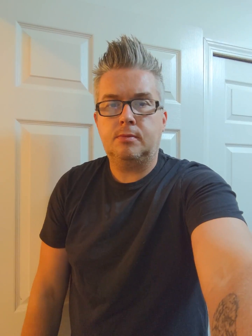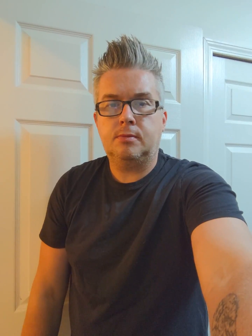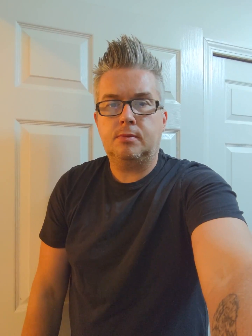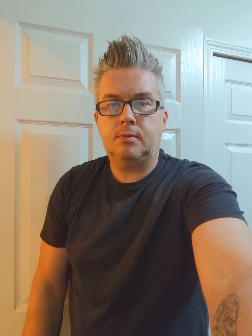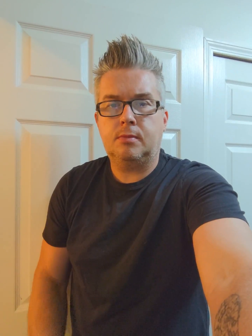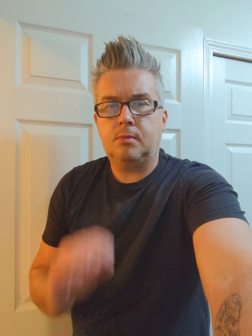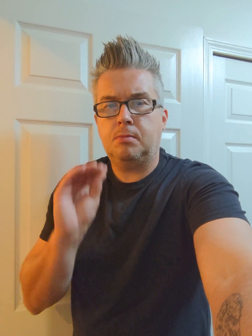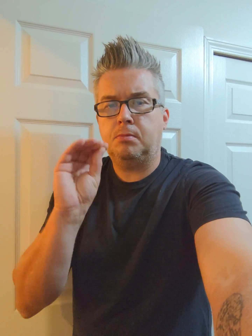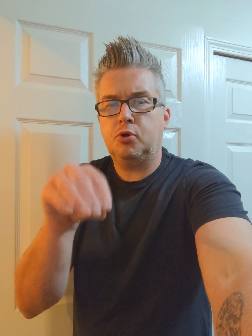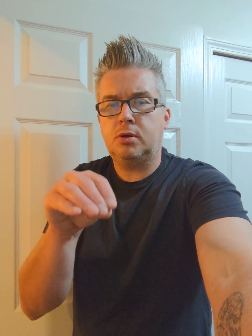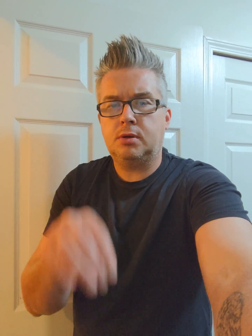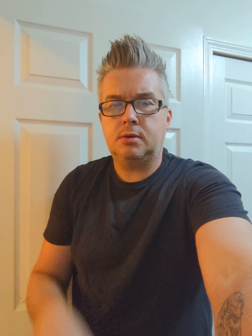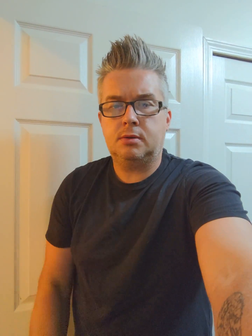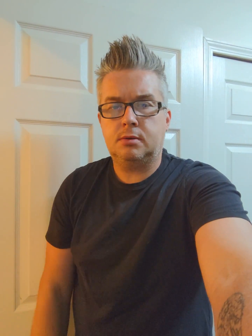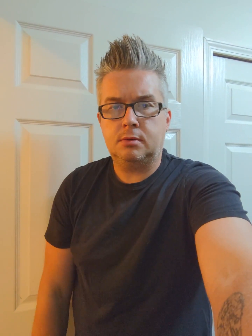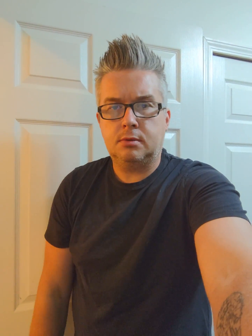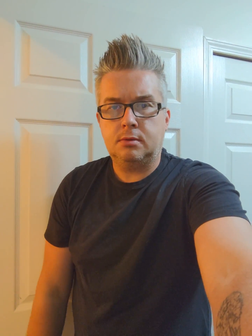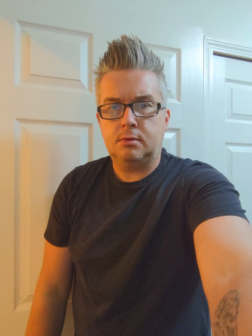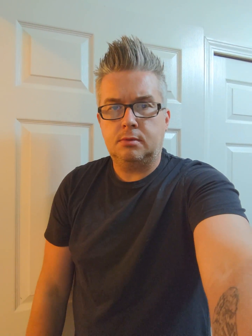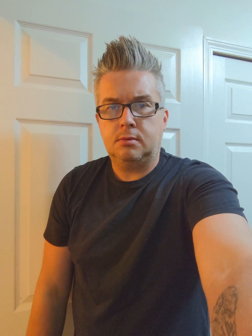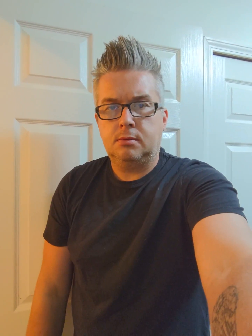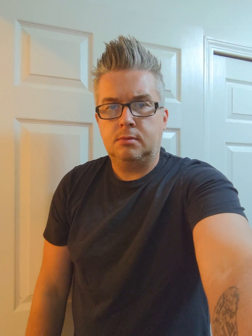put